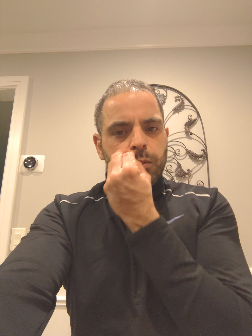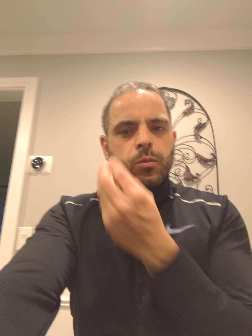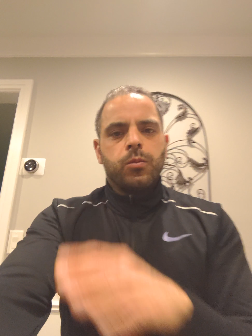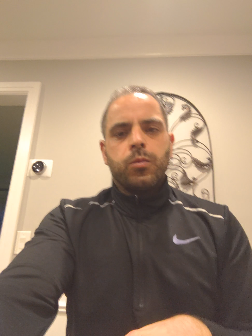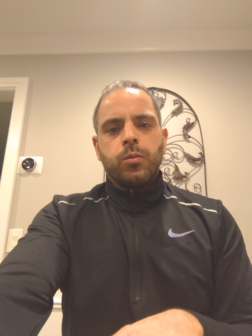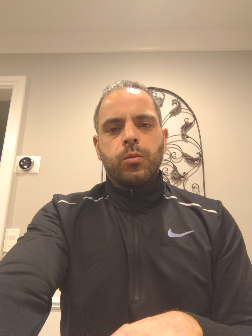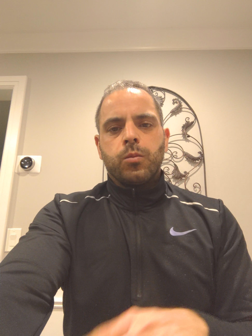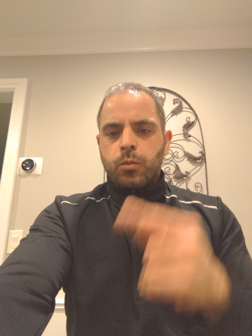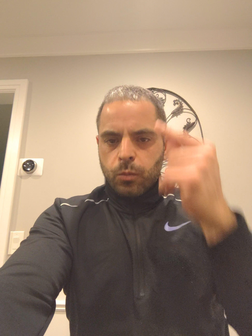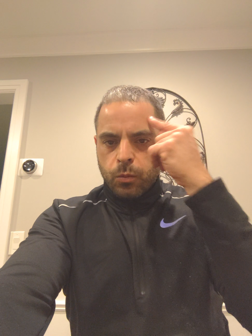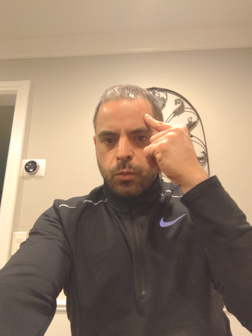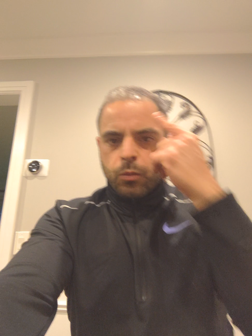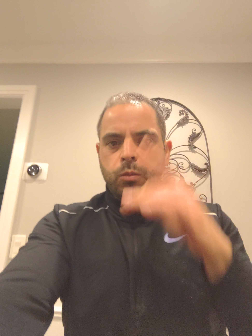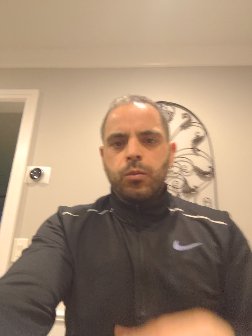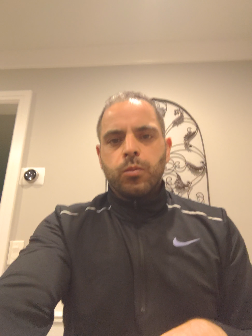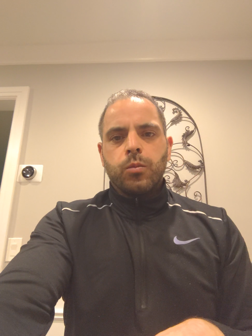think